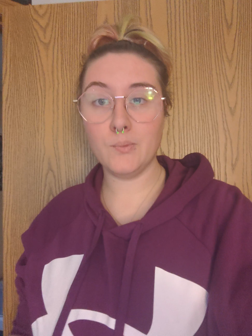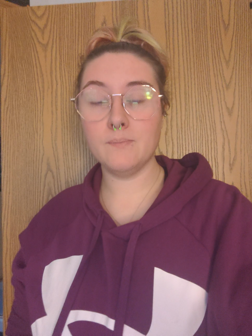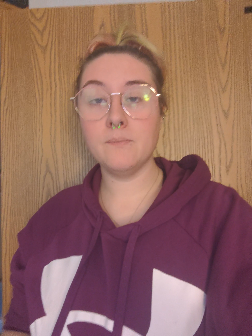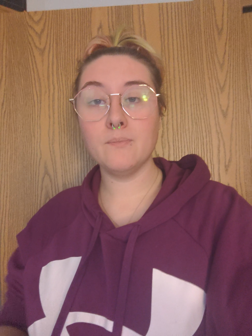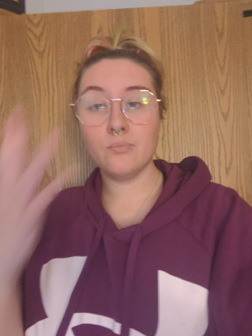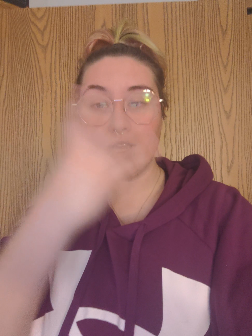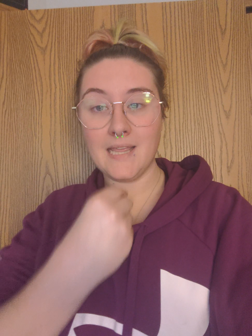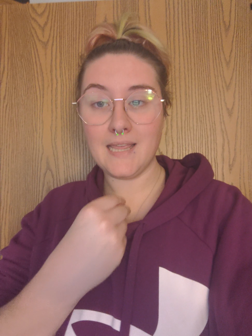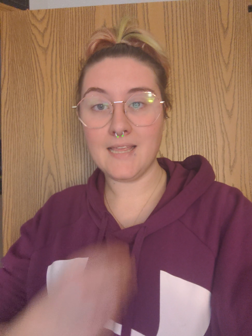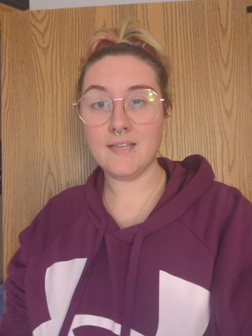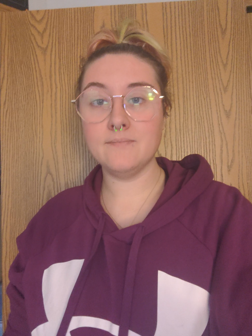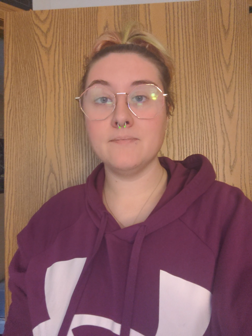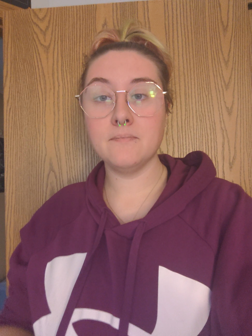pretty